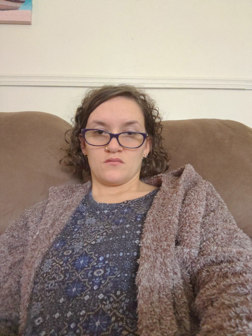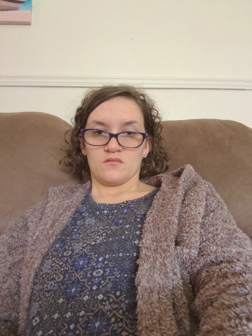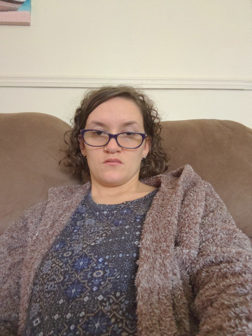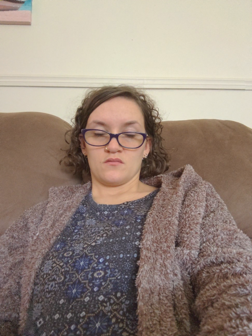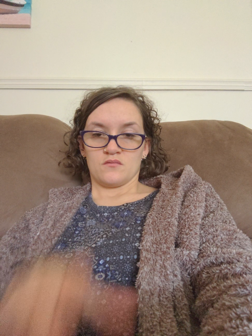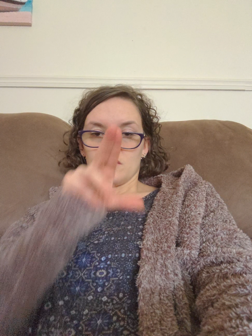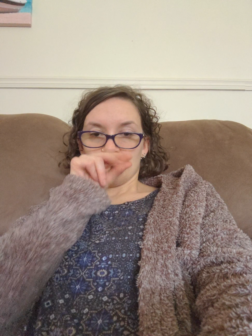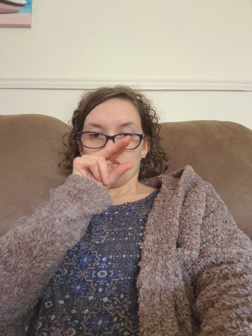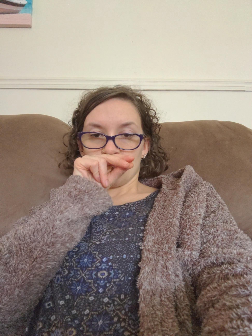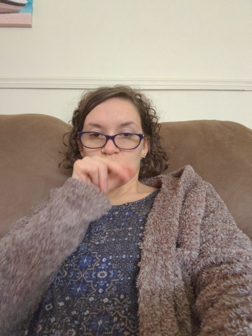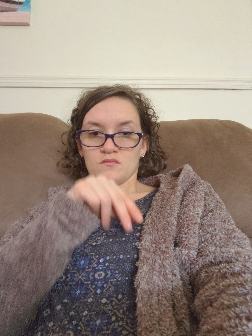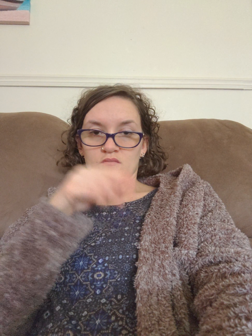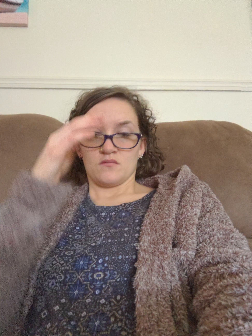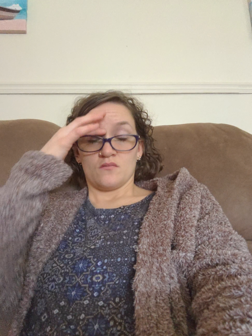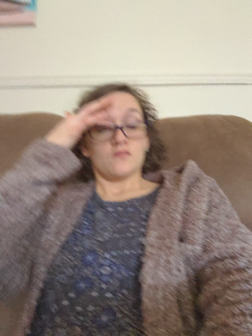duck